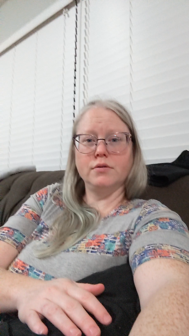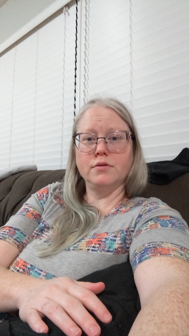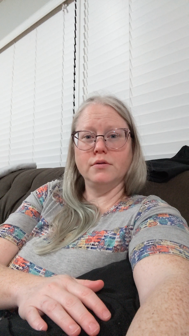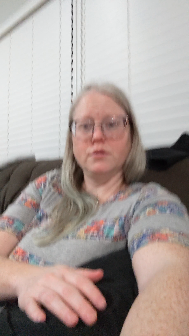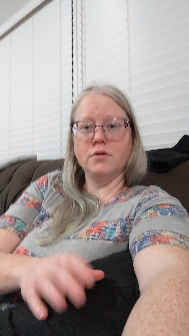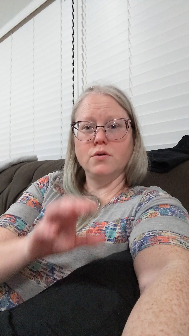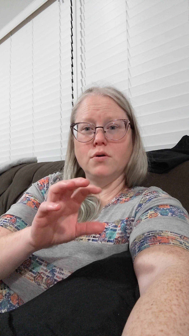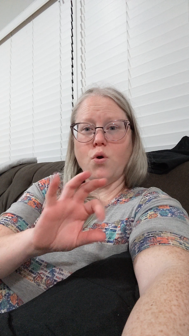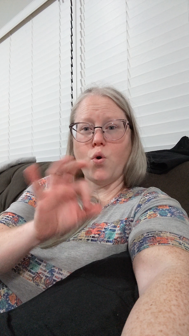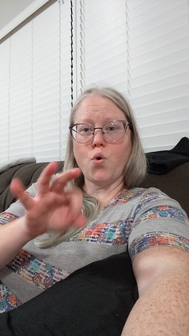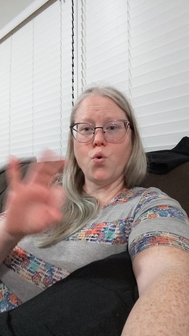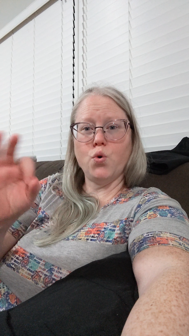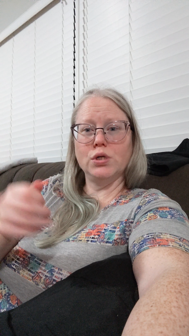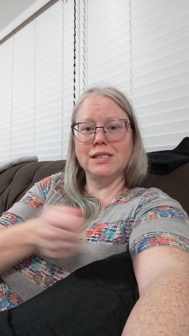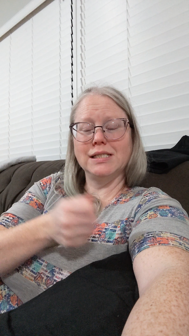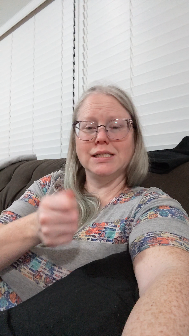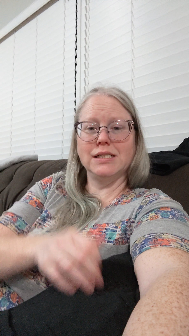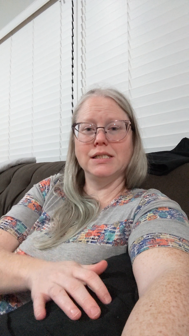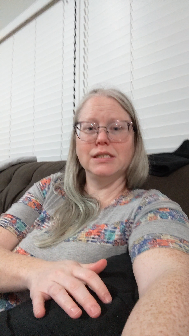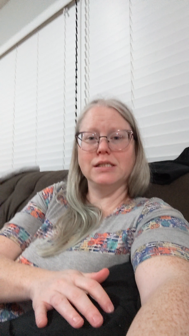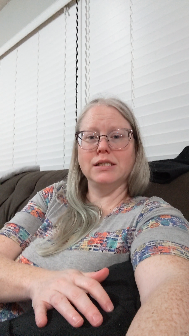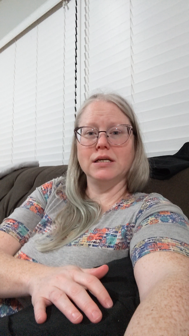hose